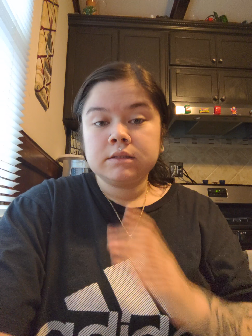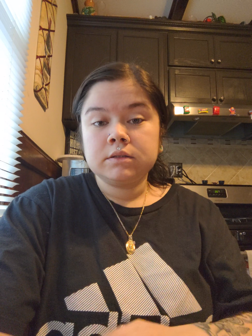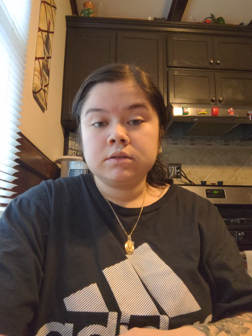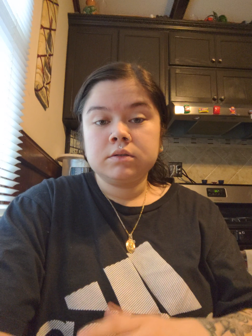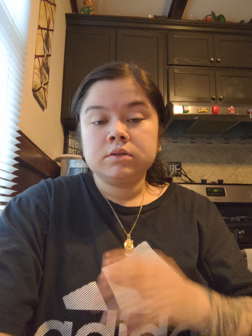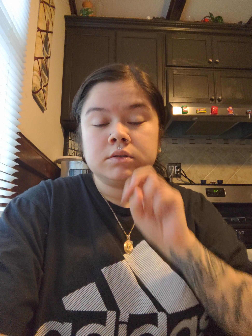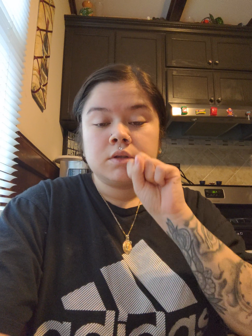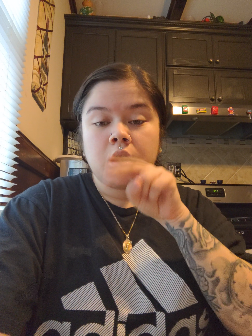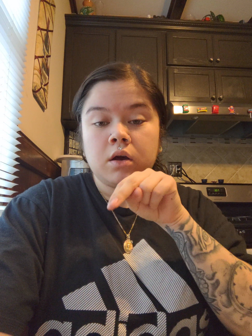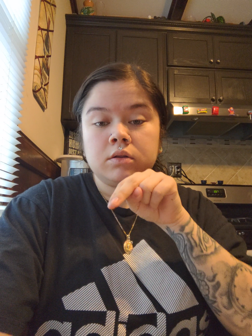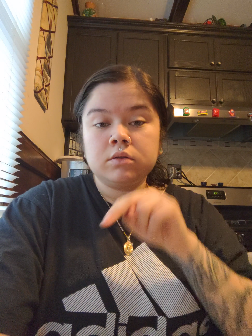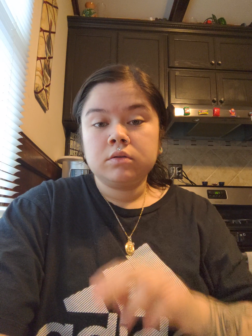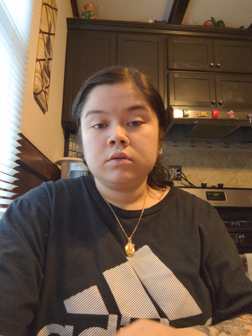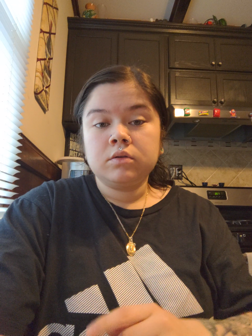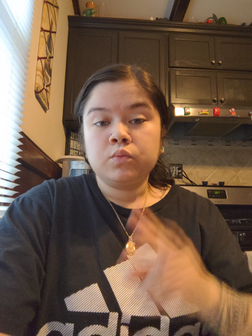tongue